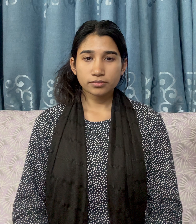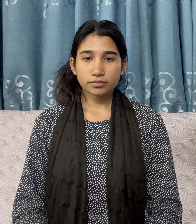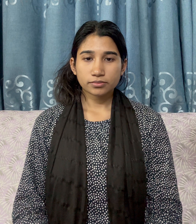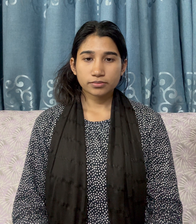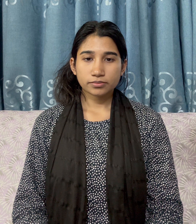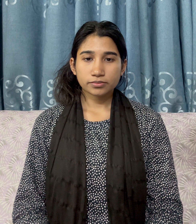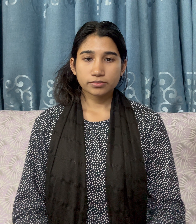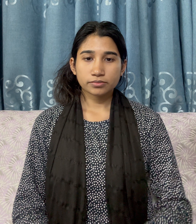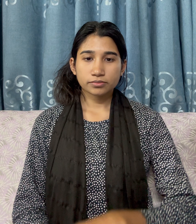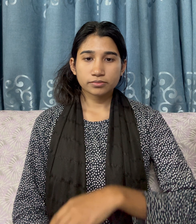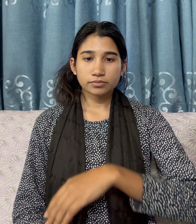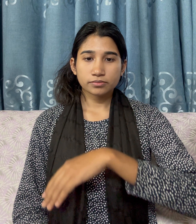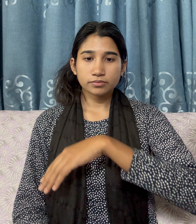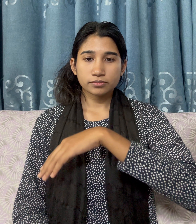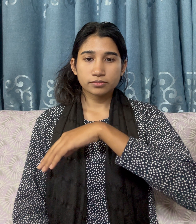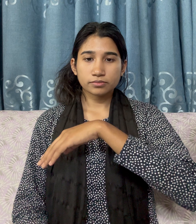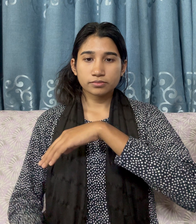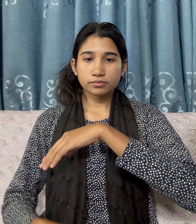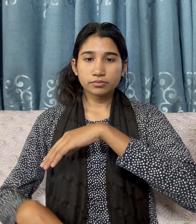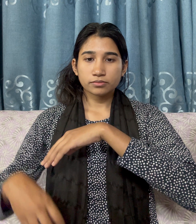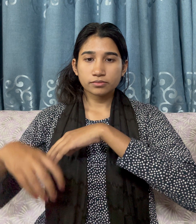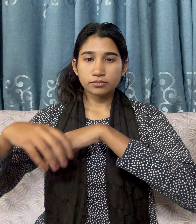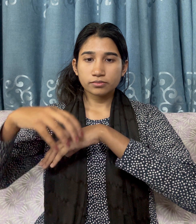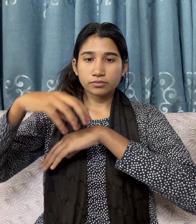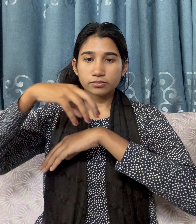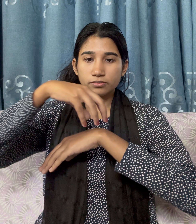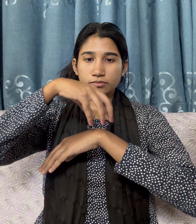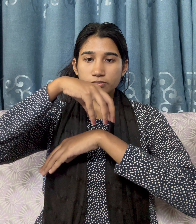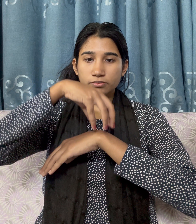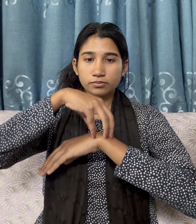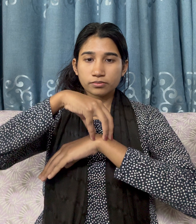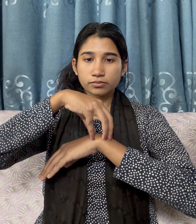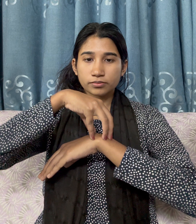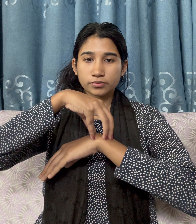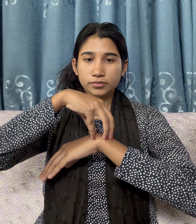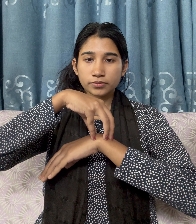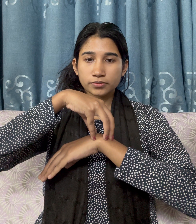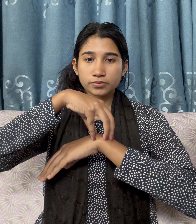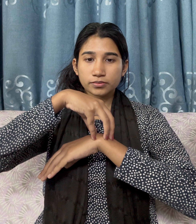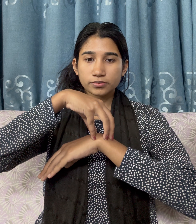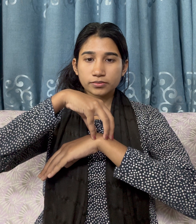ঘড়ি